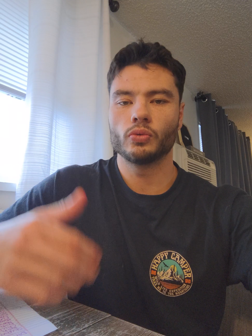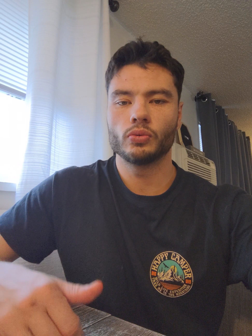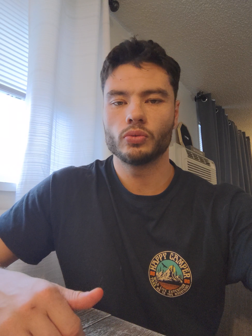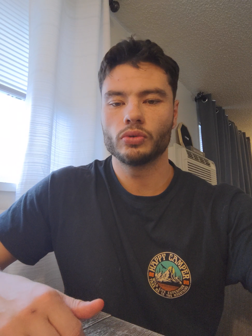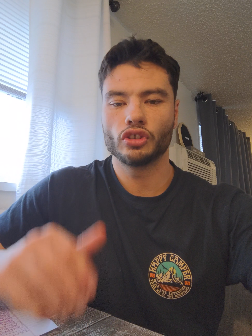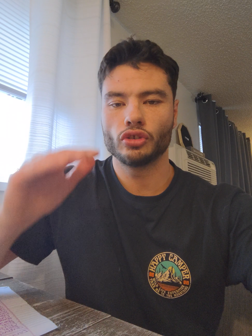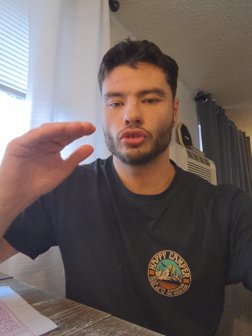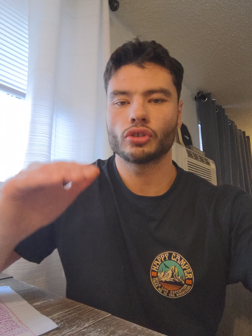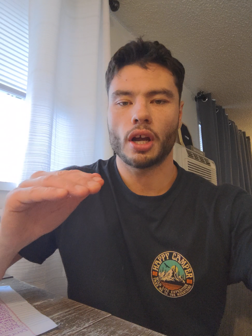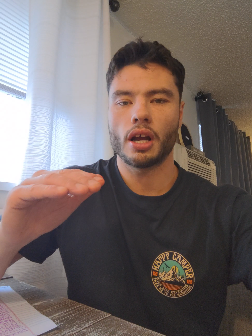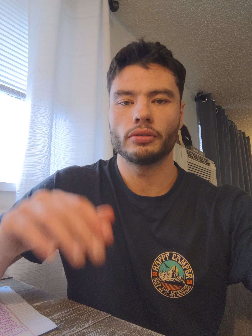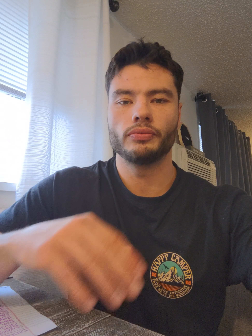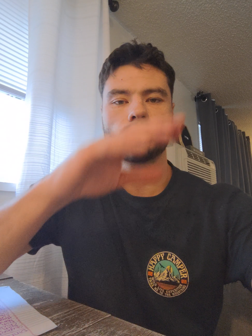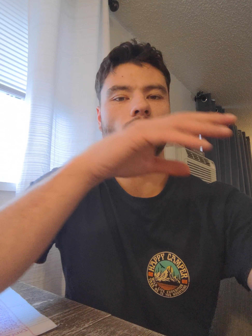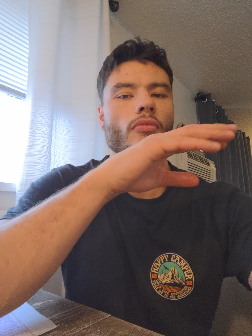child